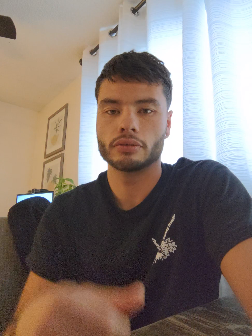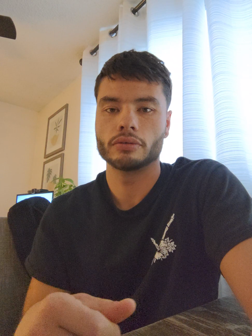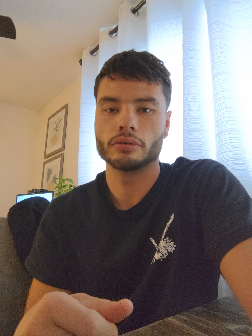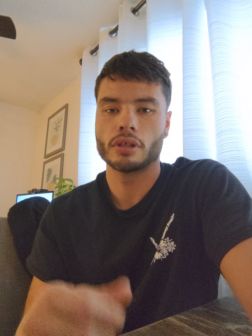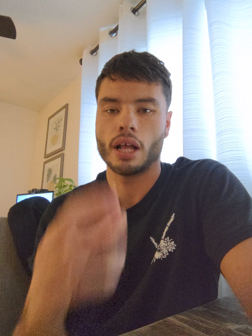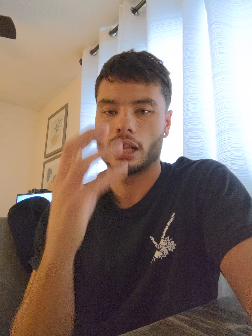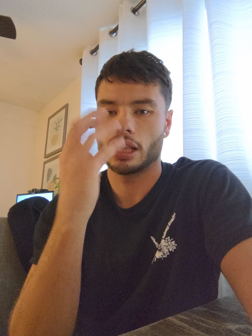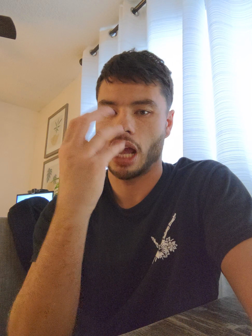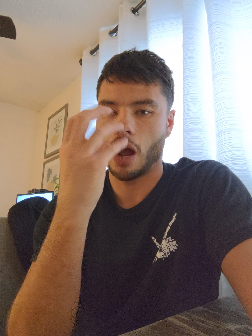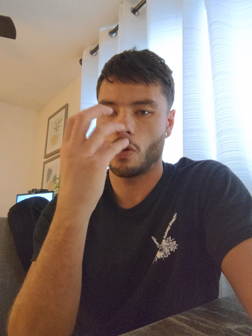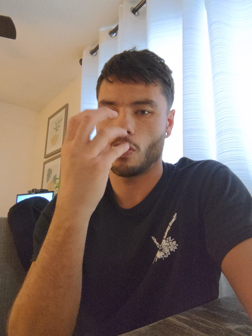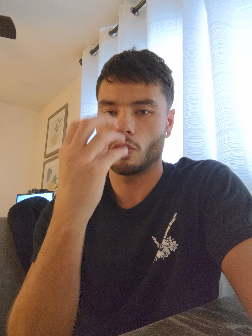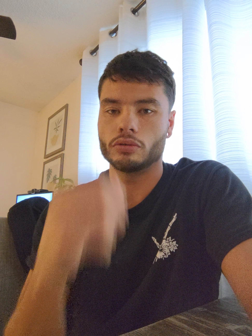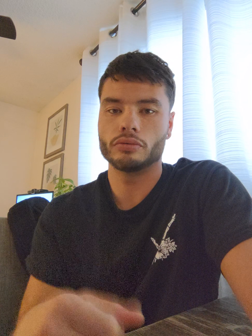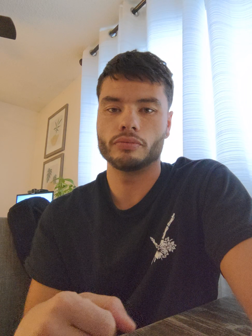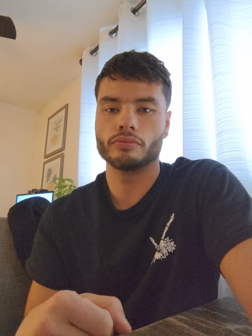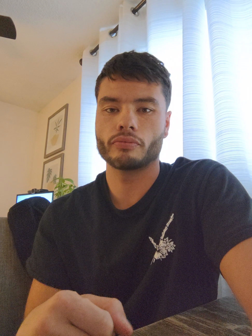clown